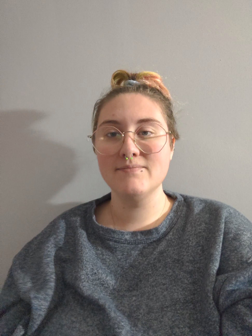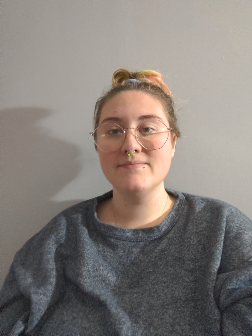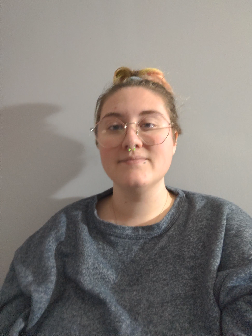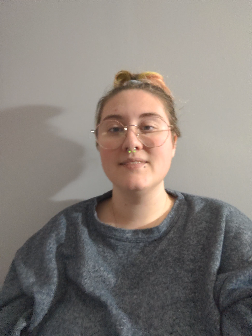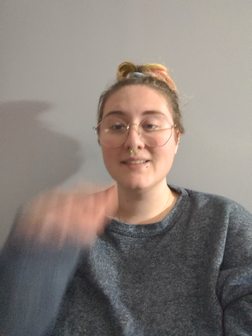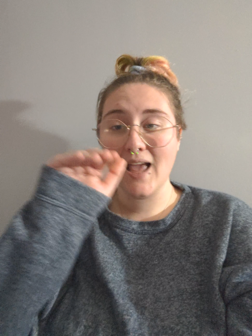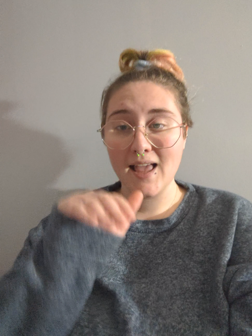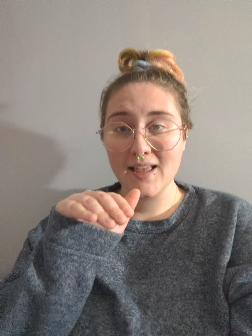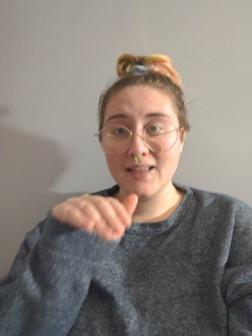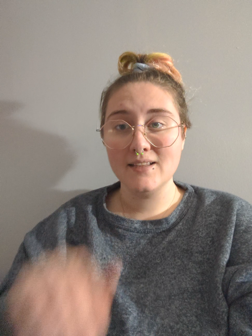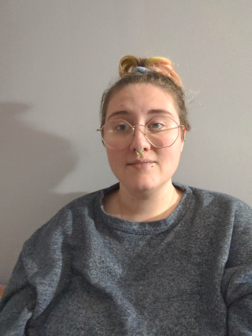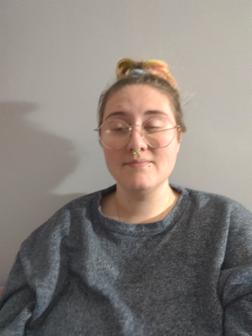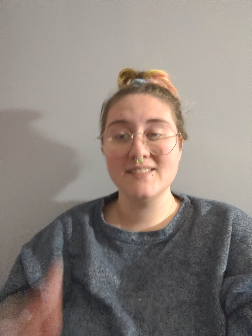night